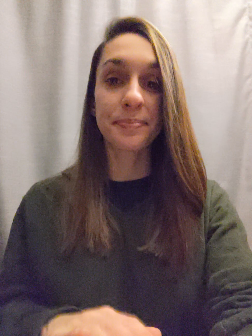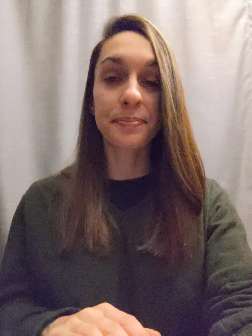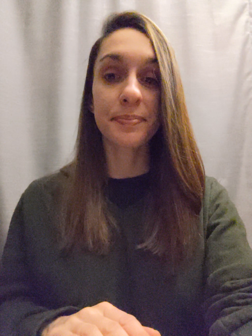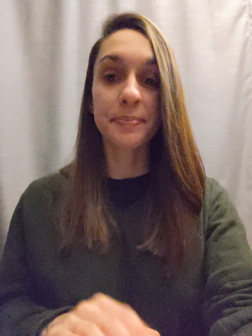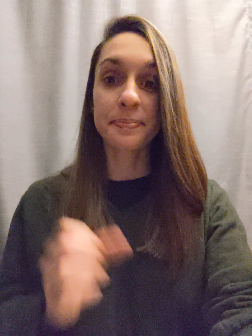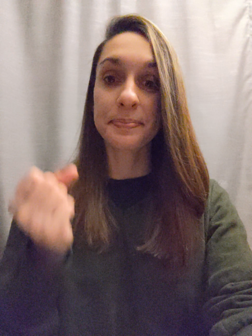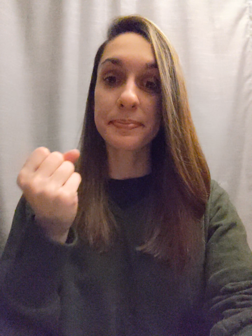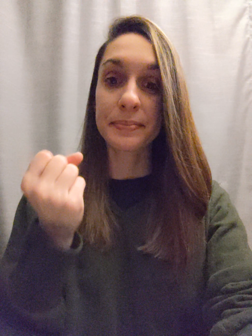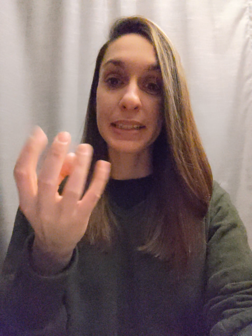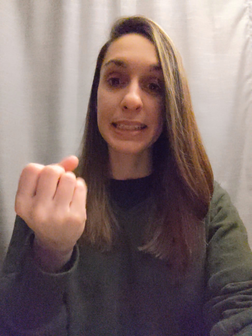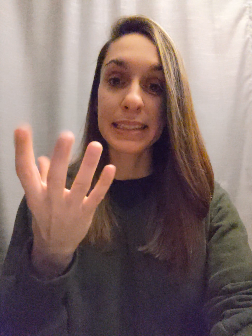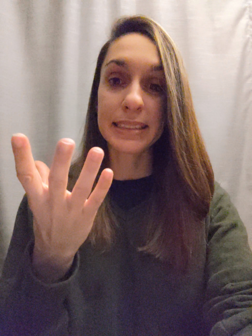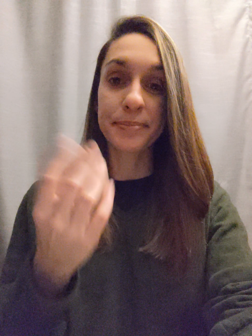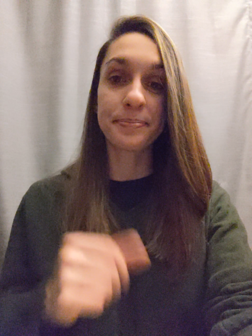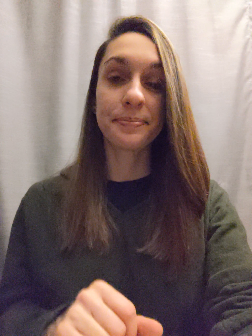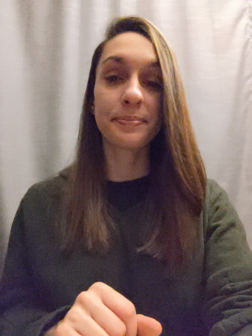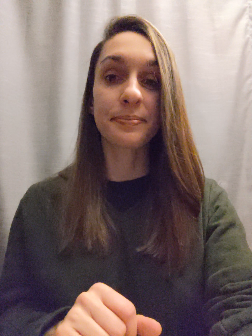many